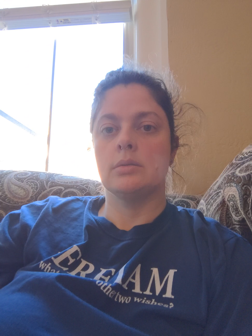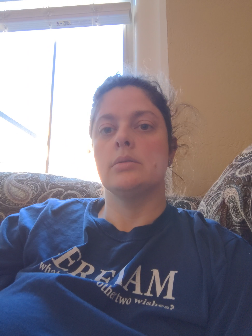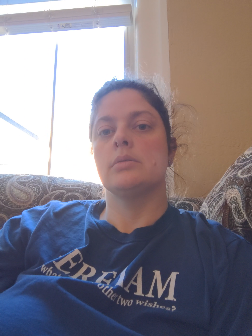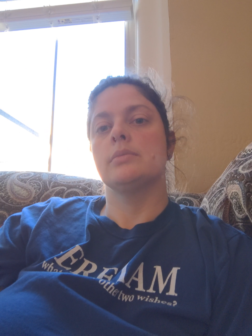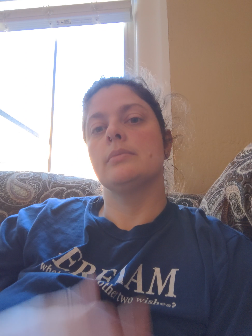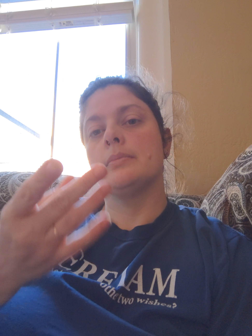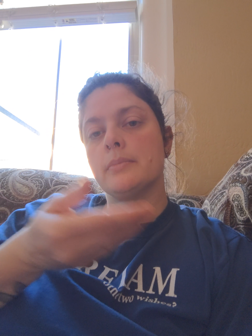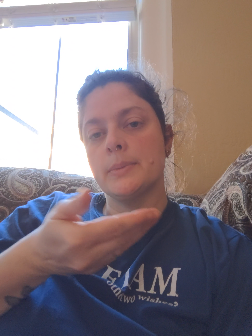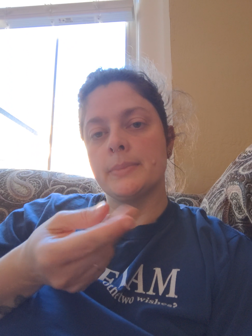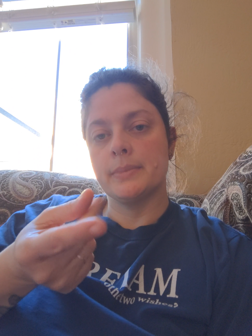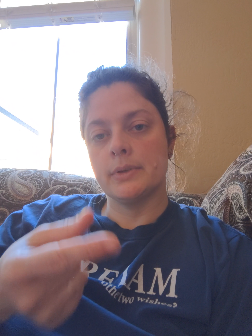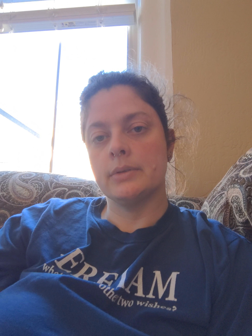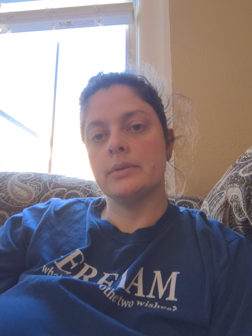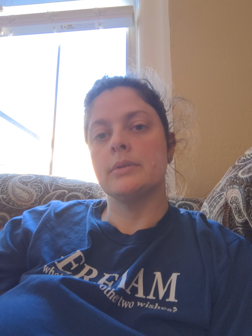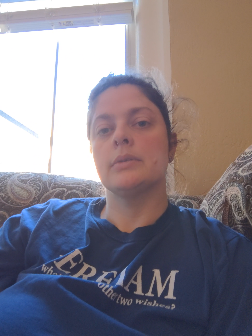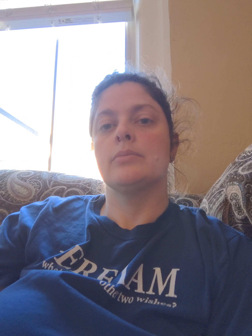puppy